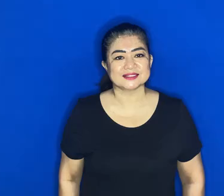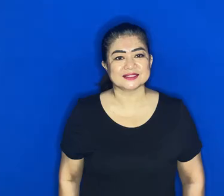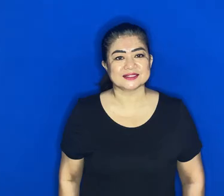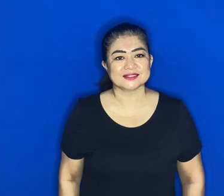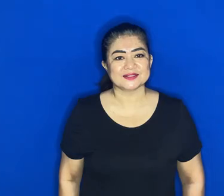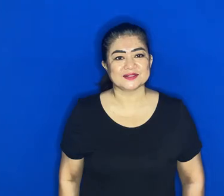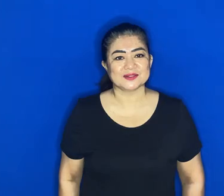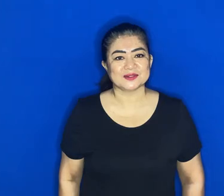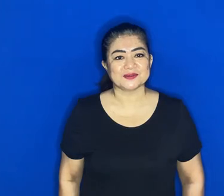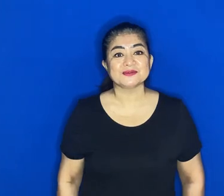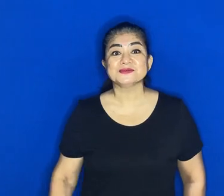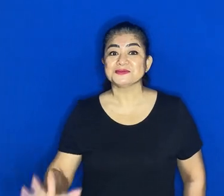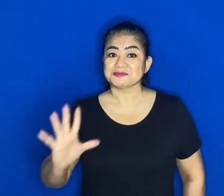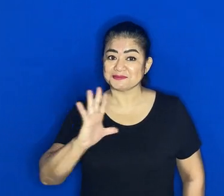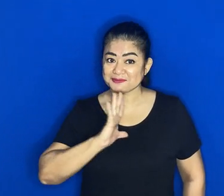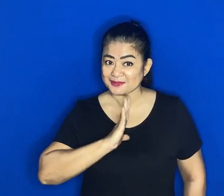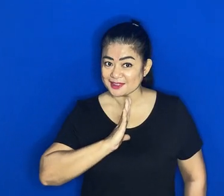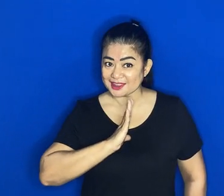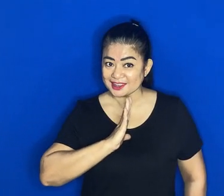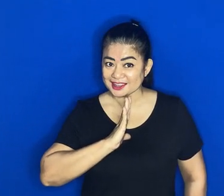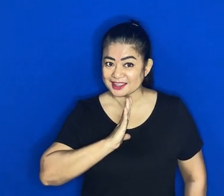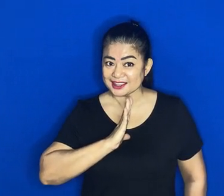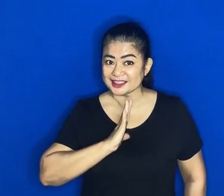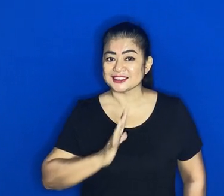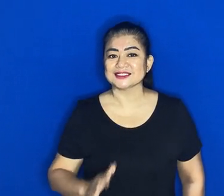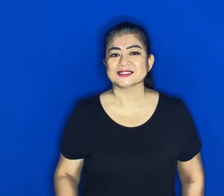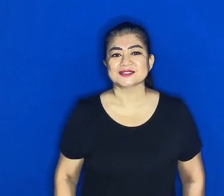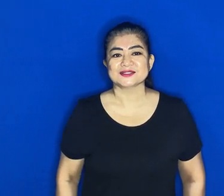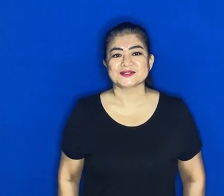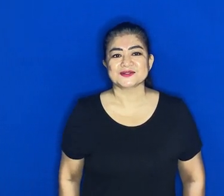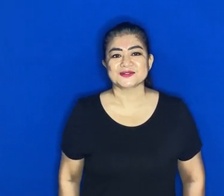im fine